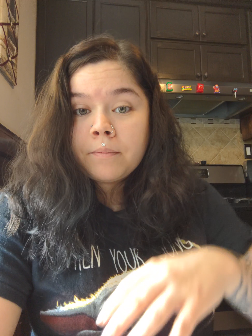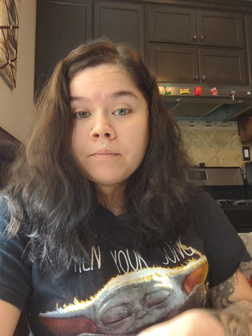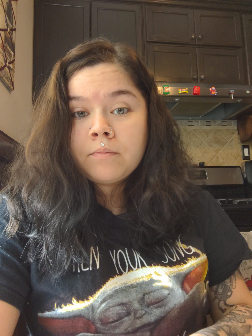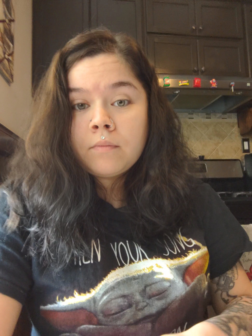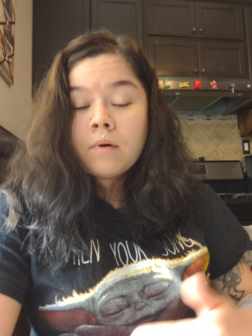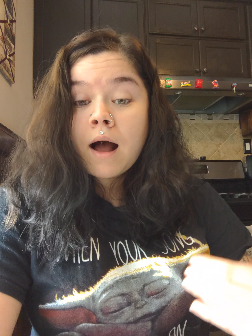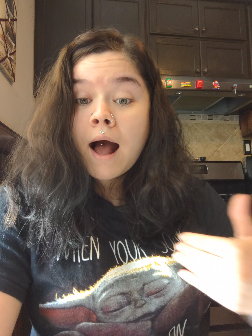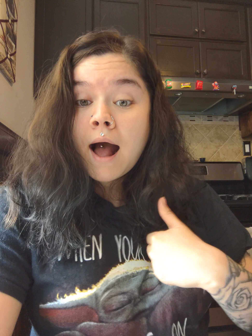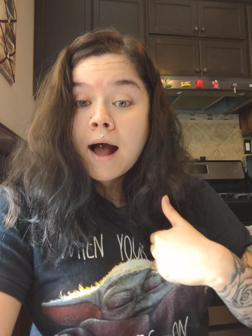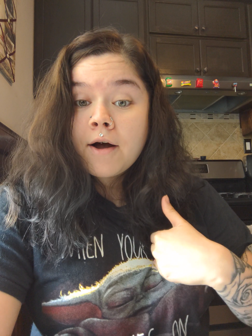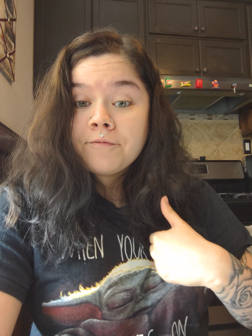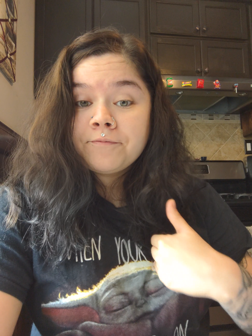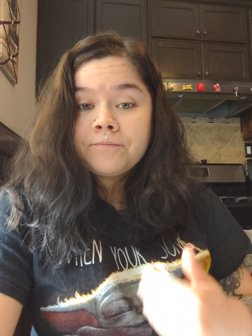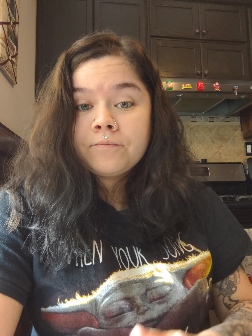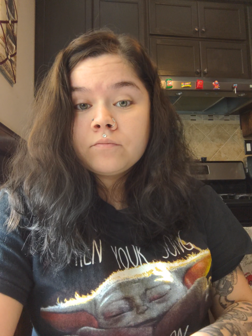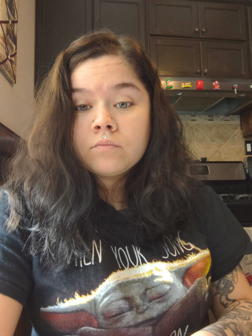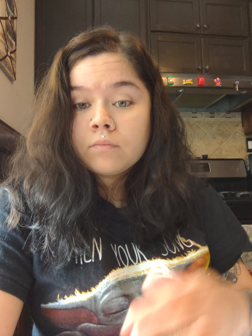have